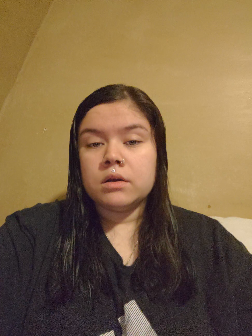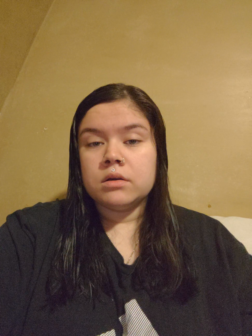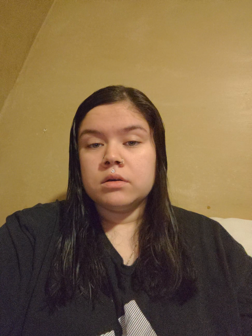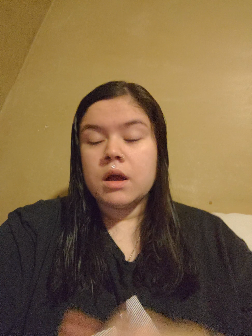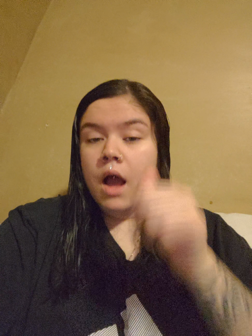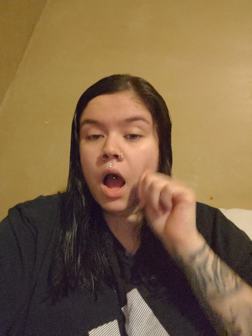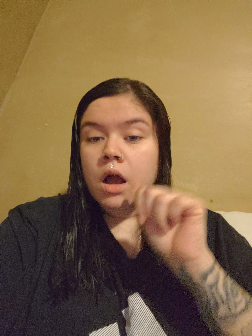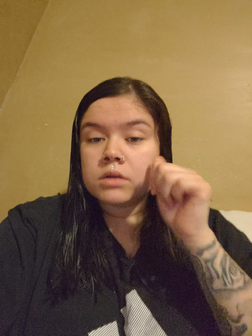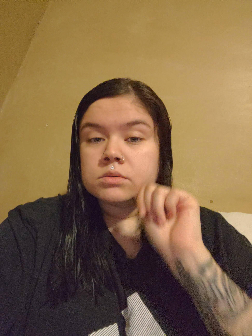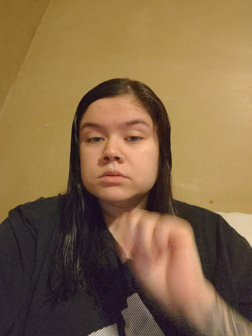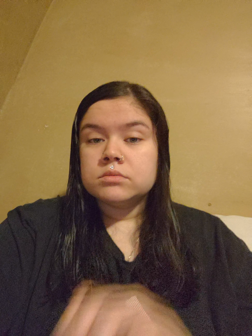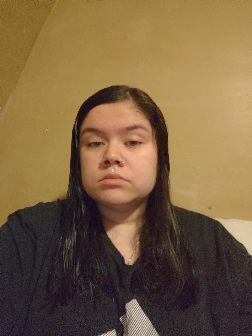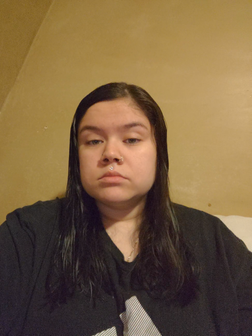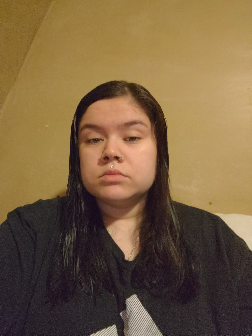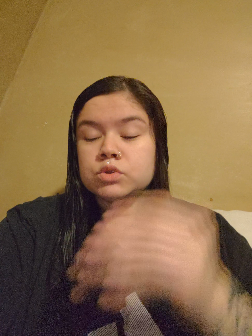aunt